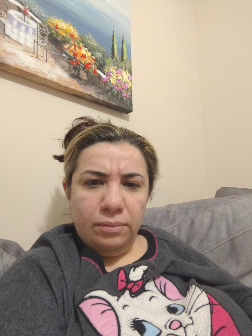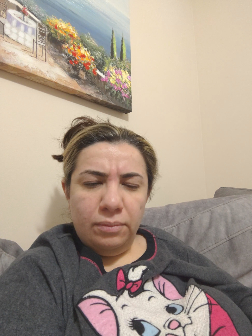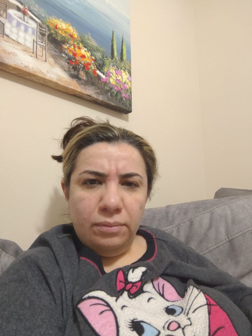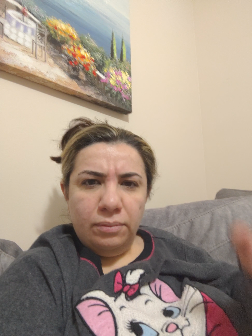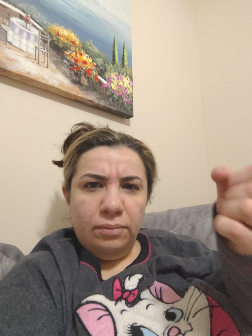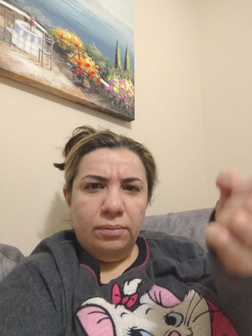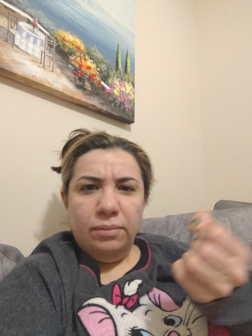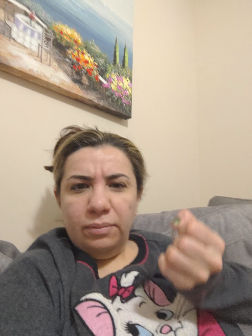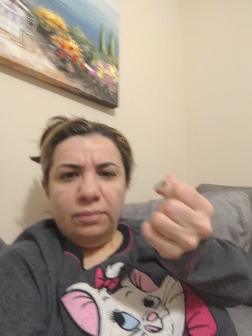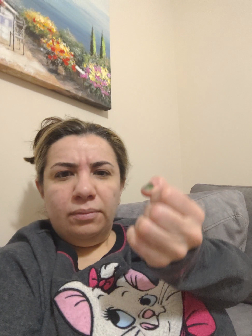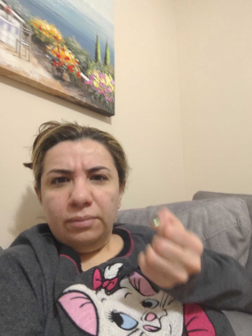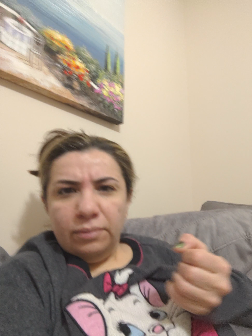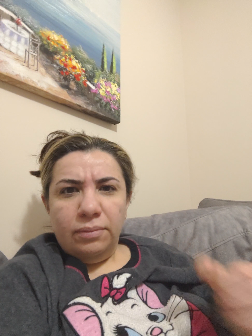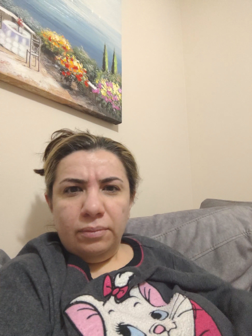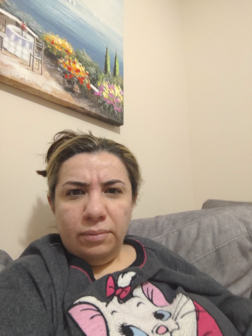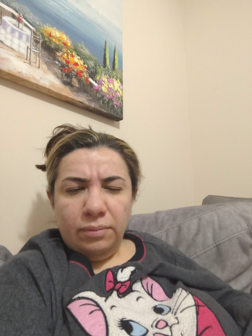drawer